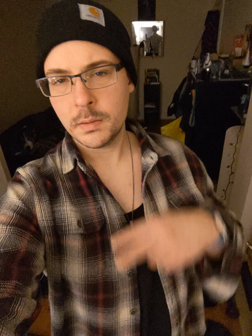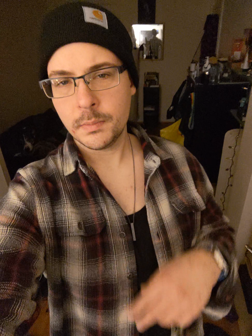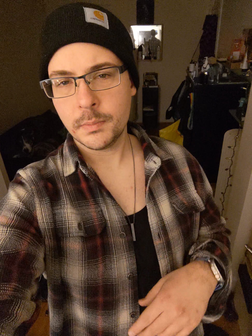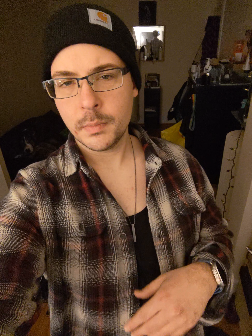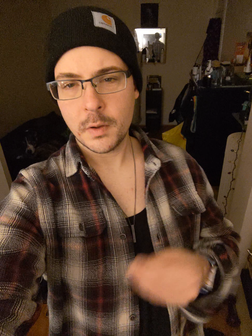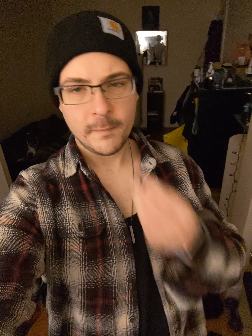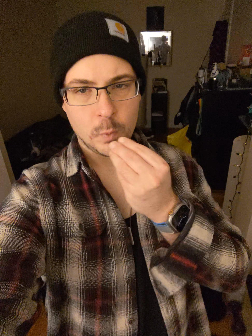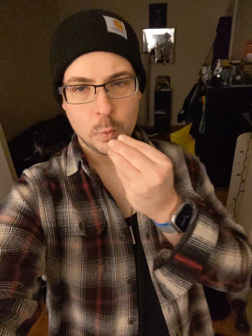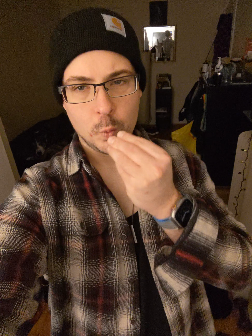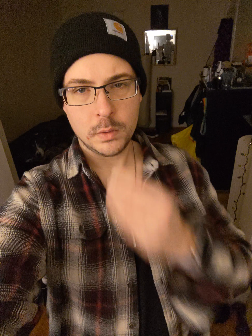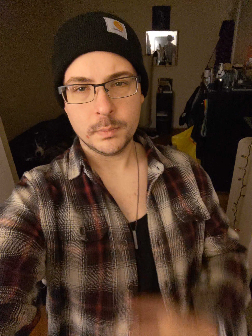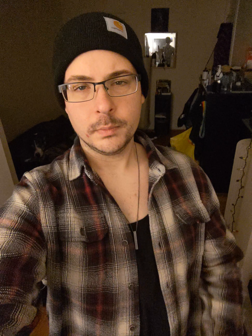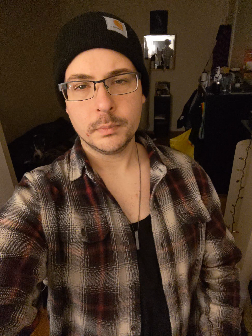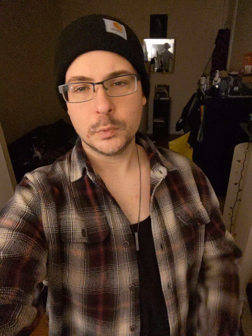food